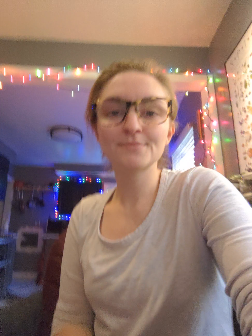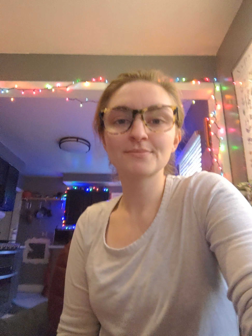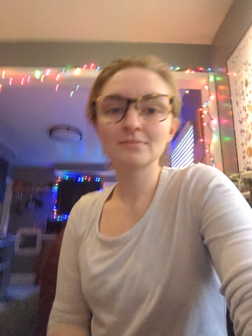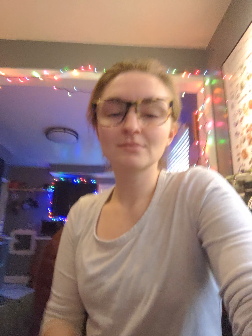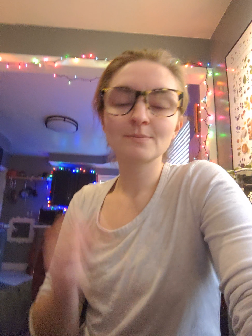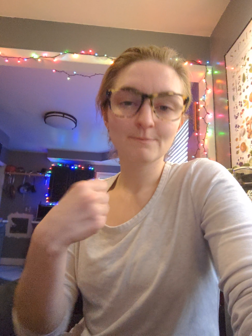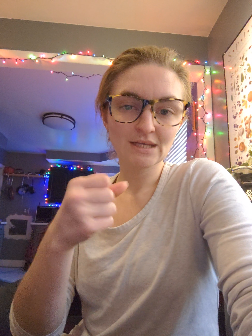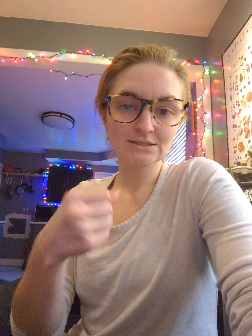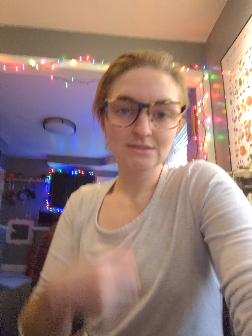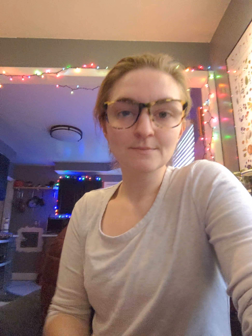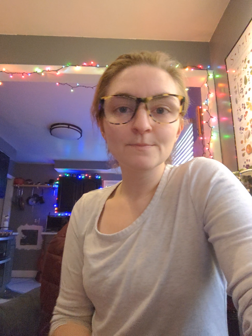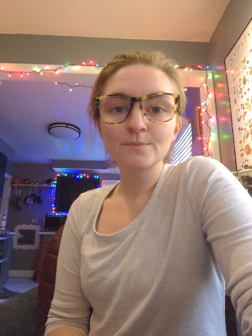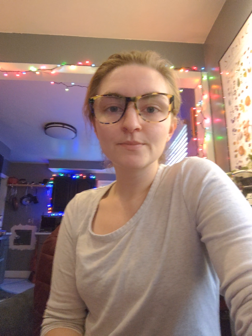make